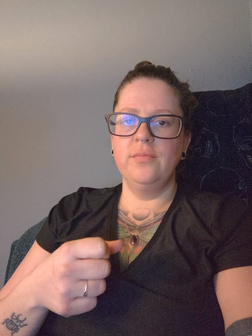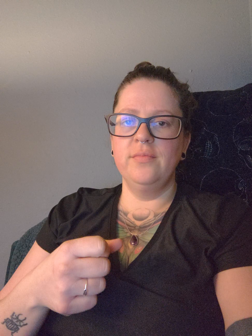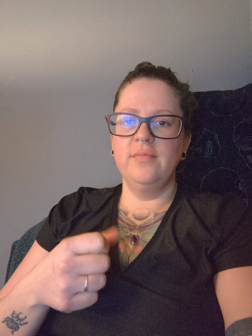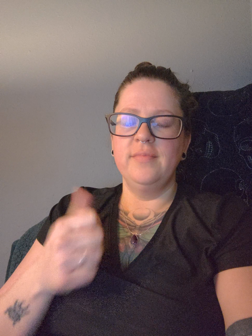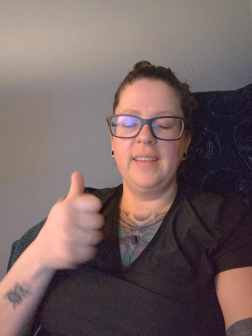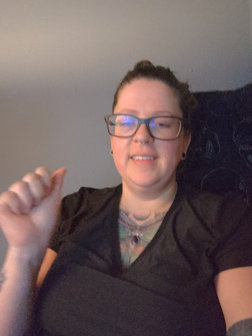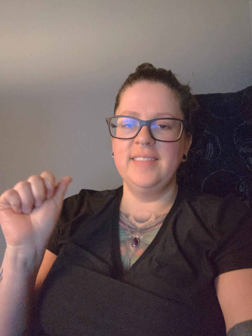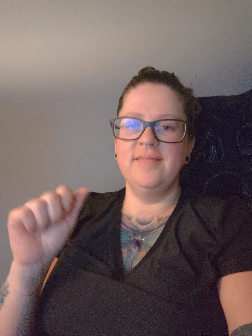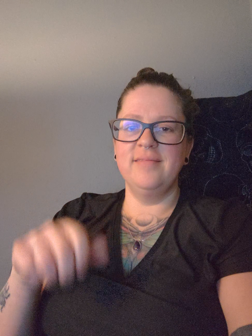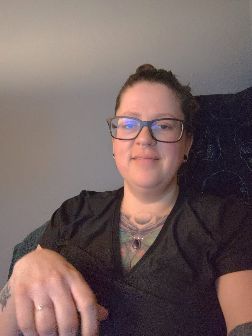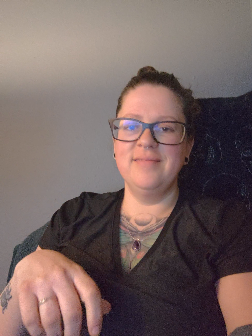any